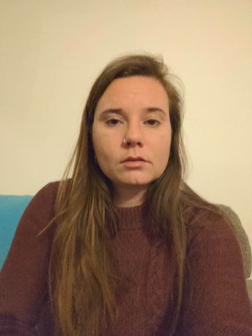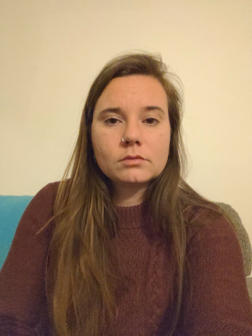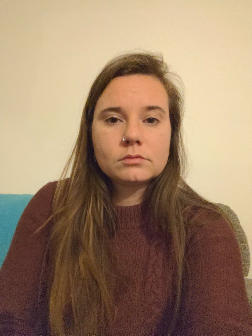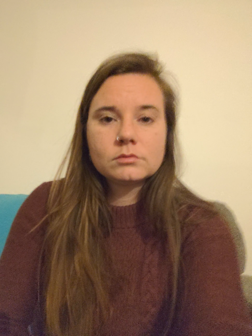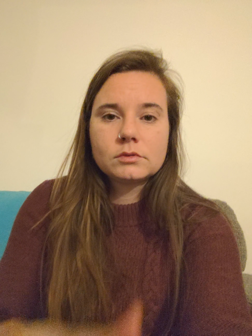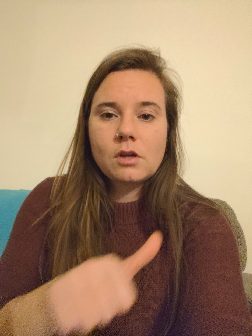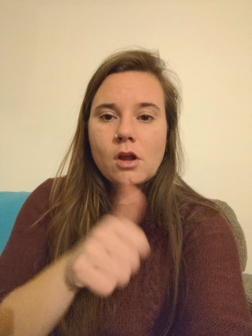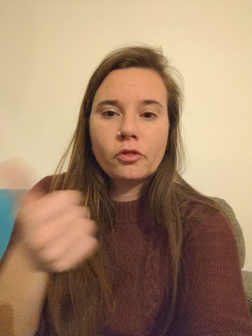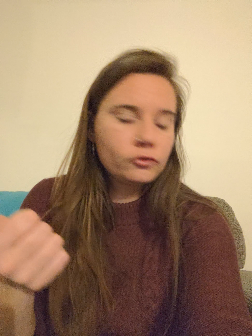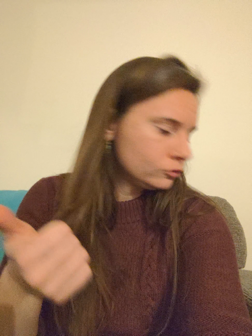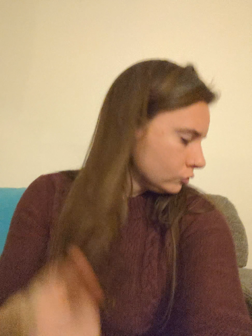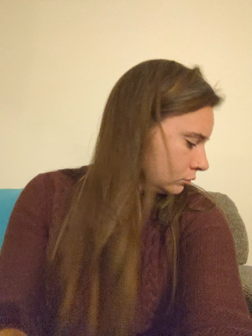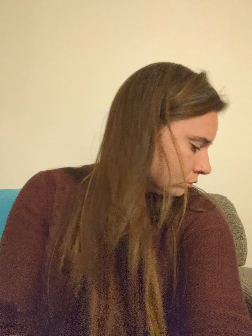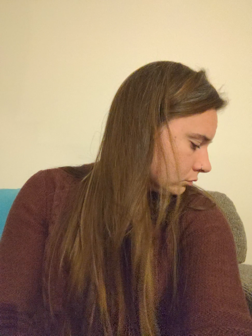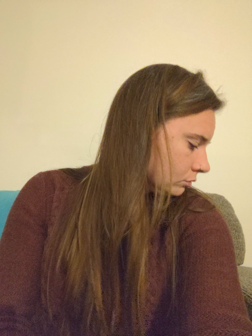another